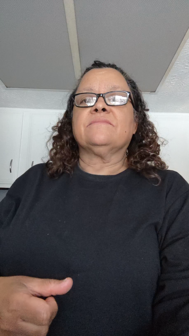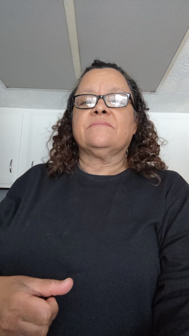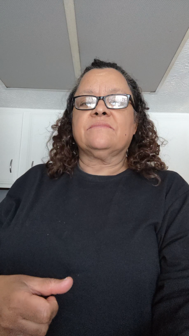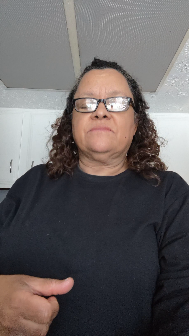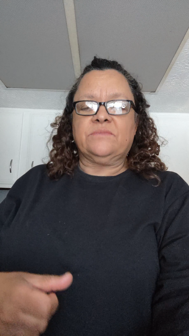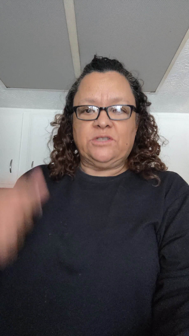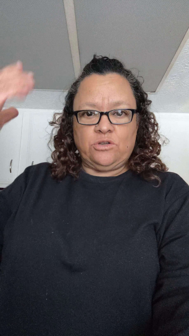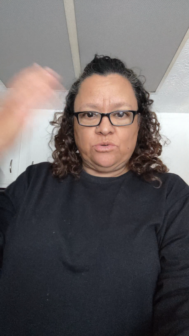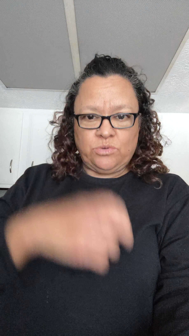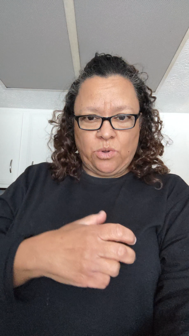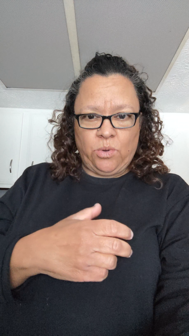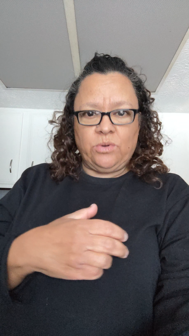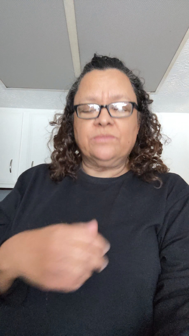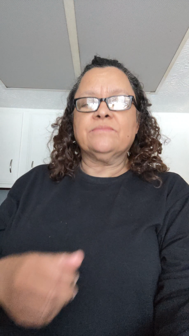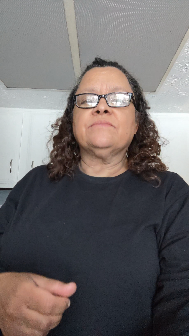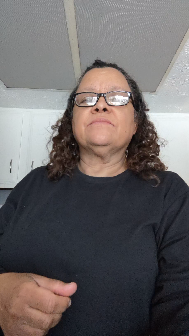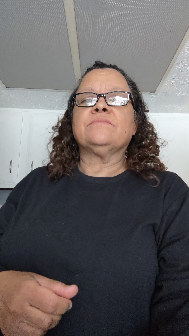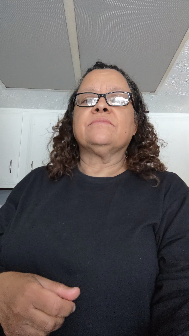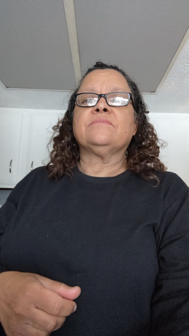dark